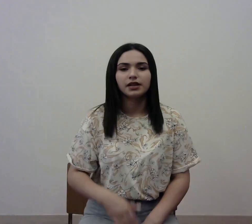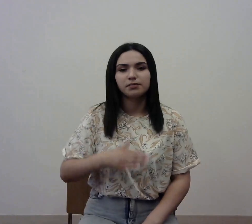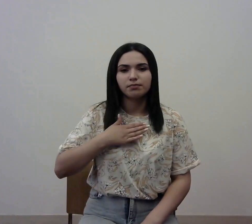mən